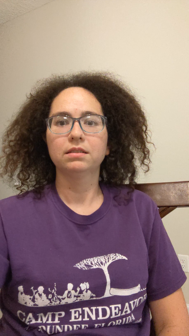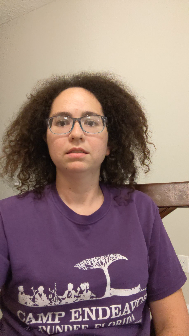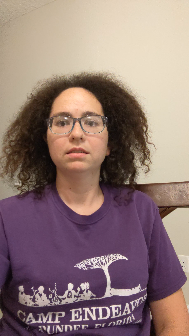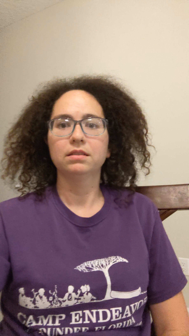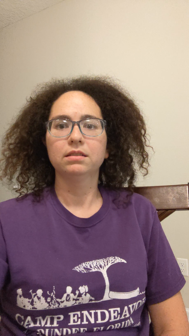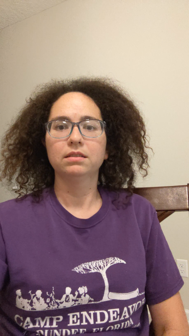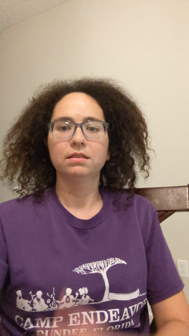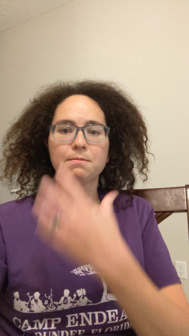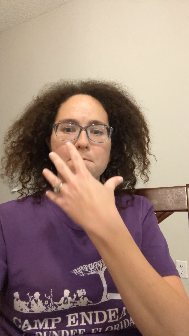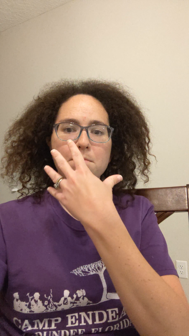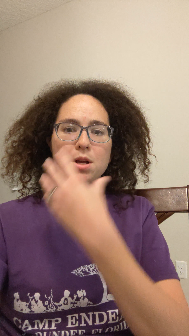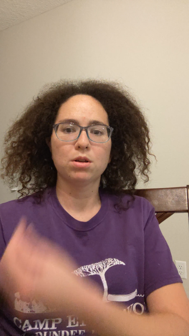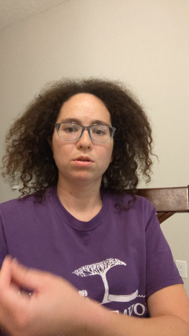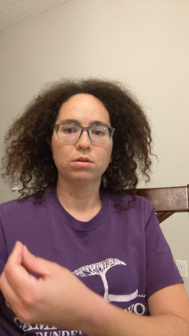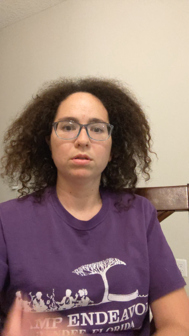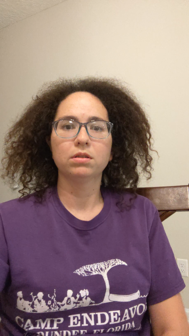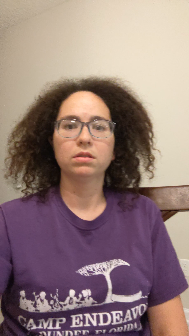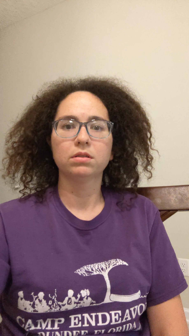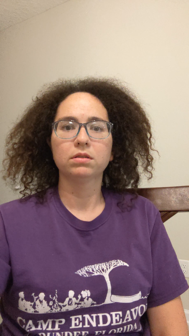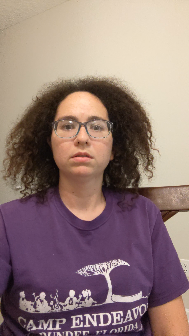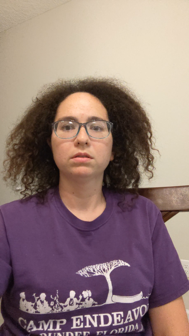poor